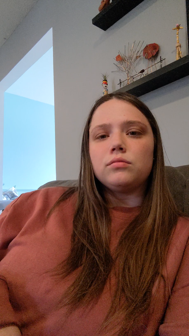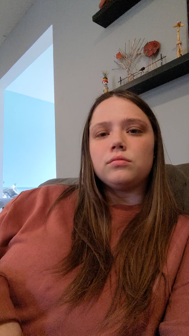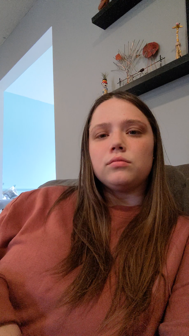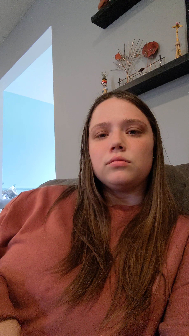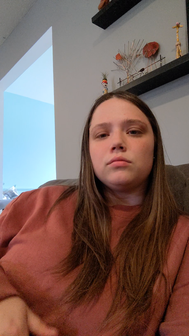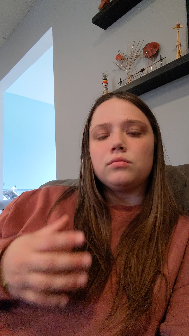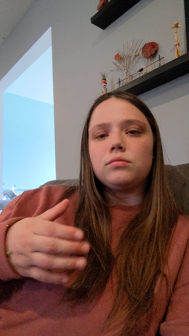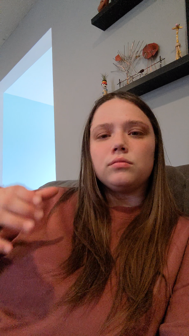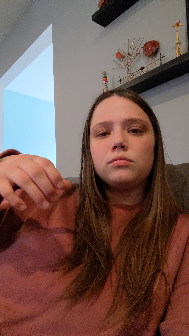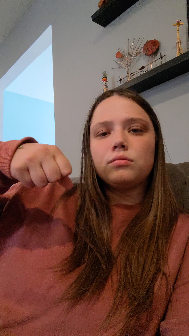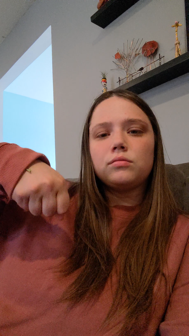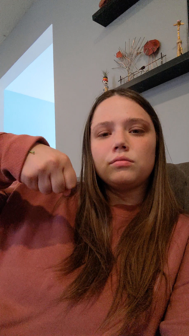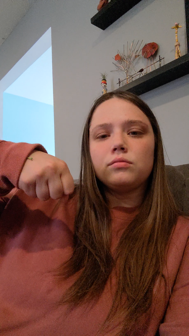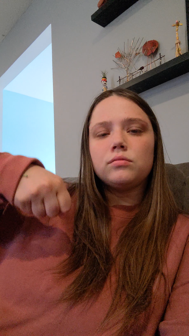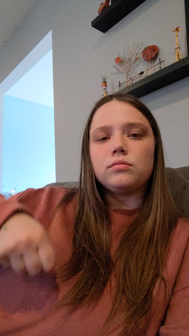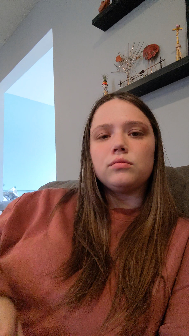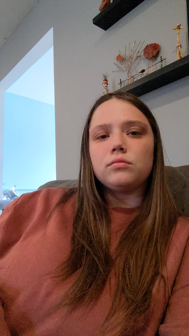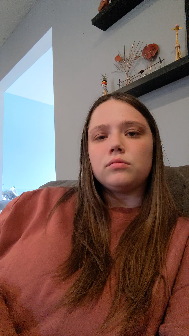bucket